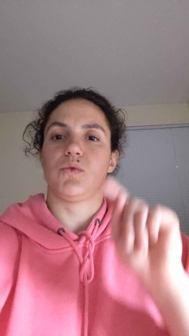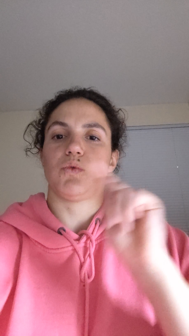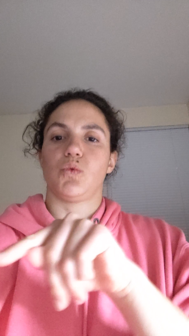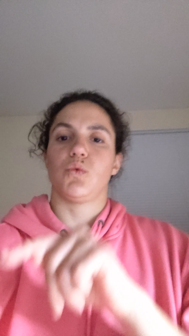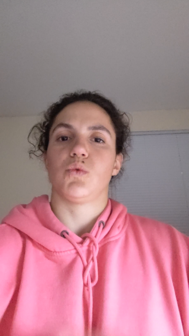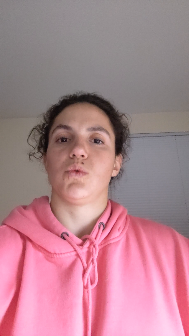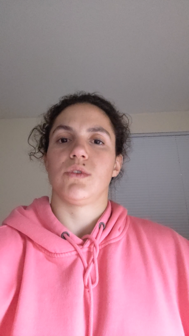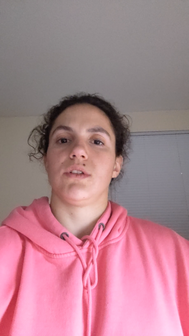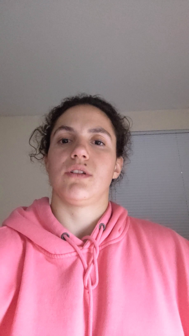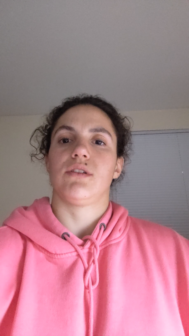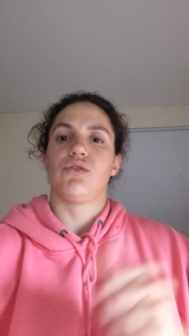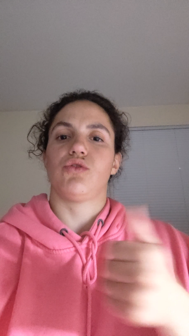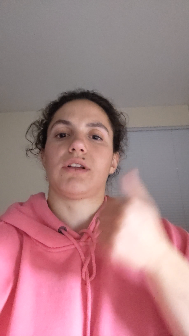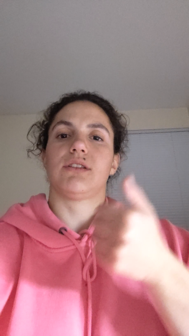chase